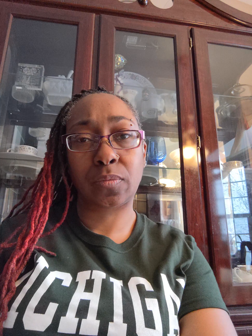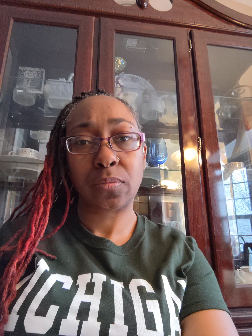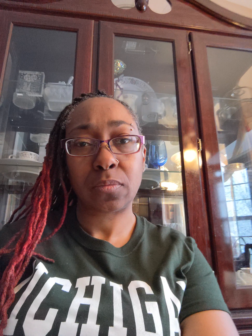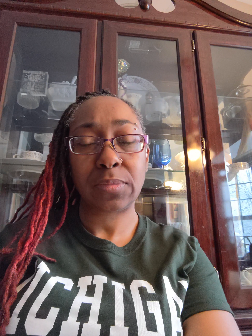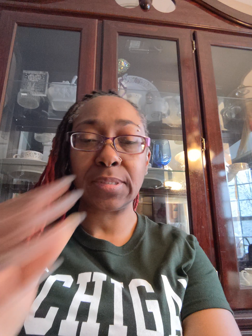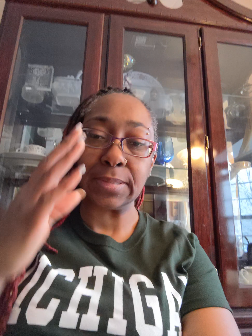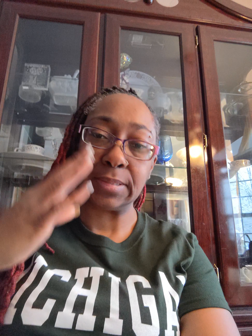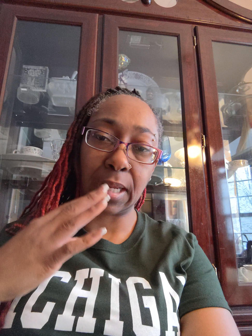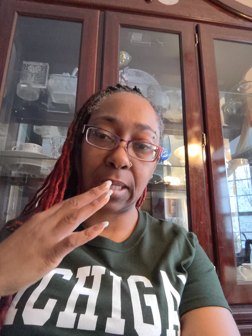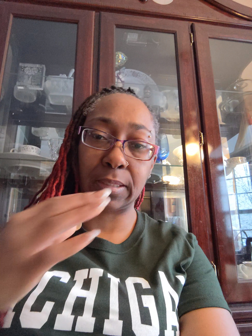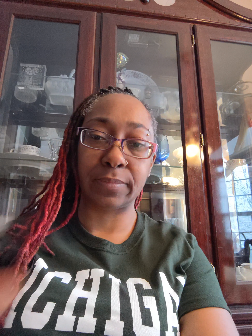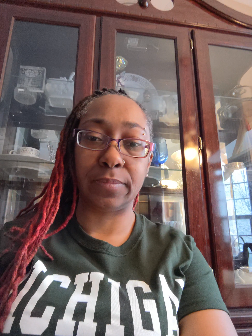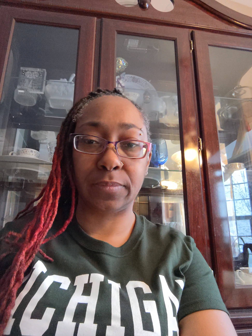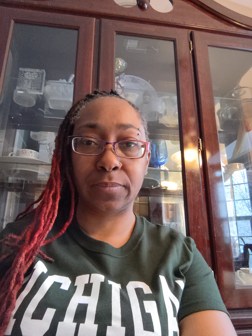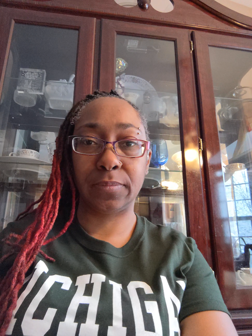sad